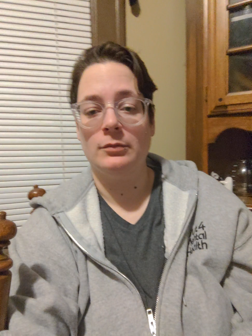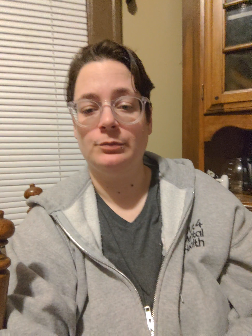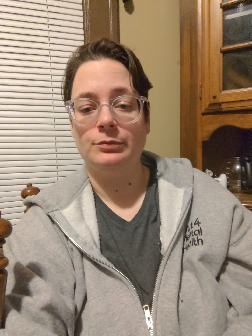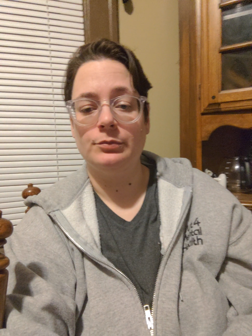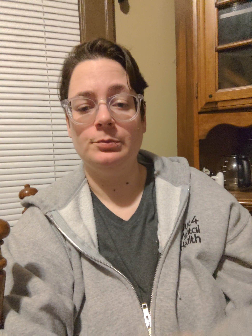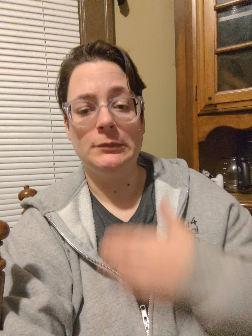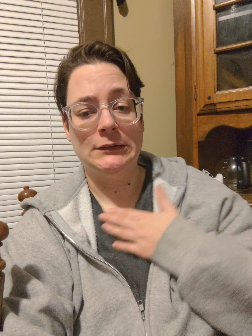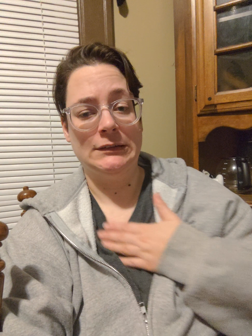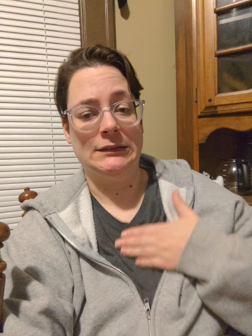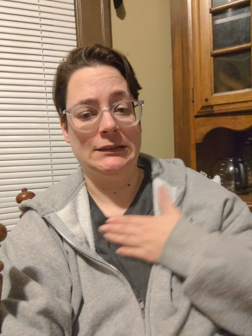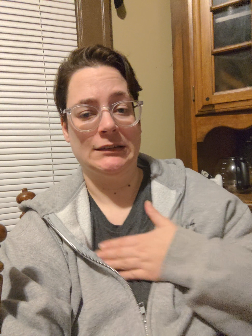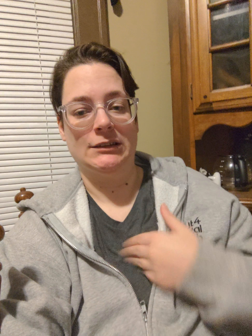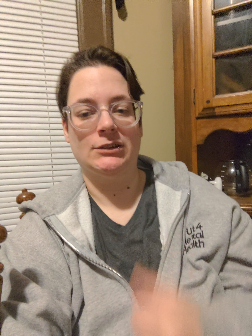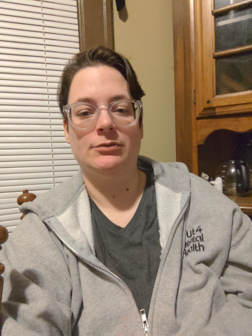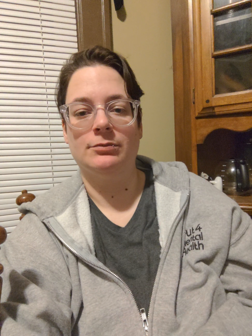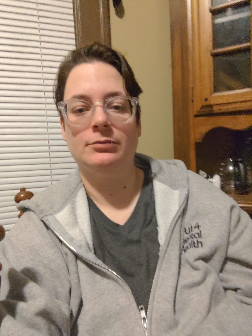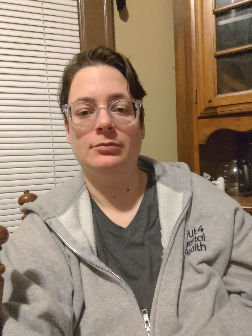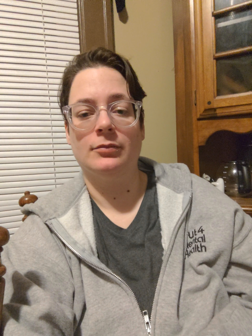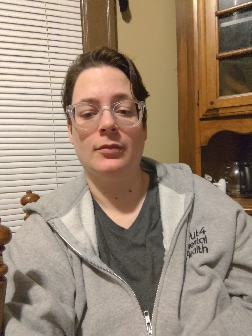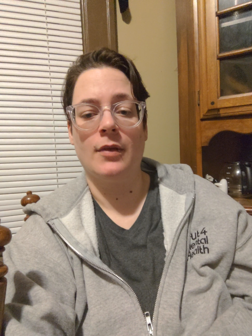please